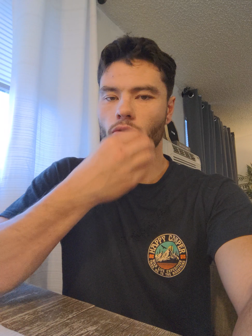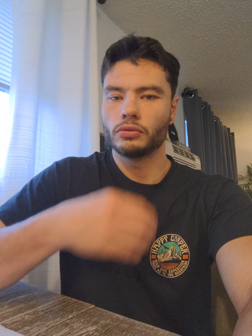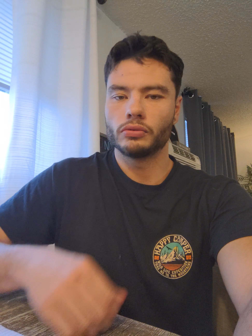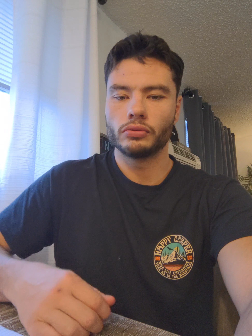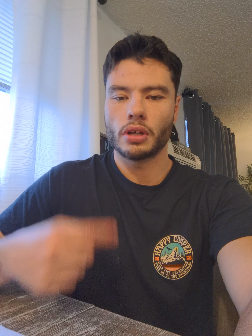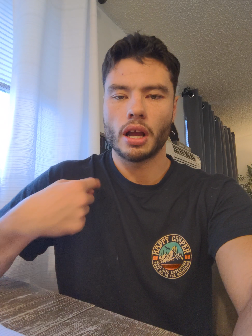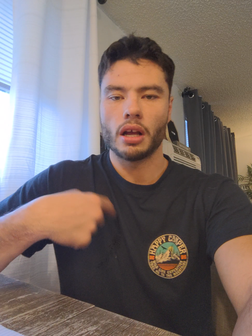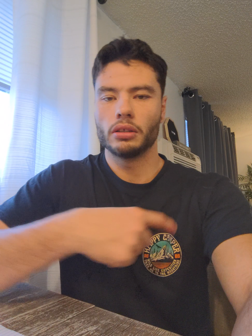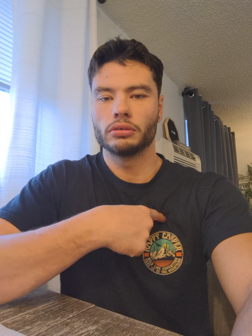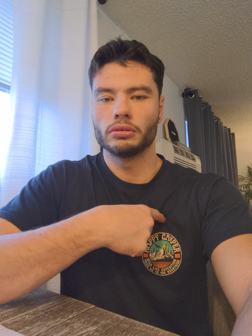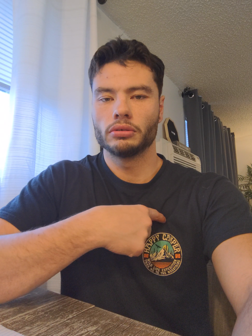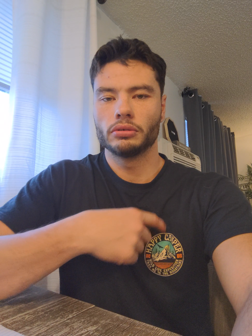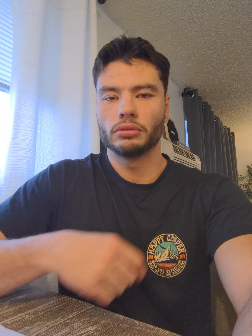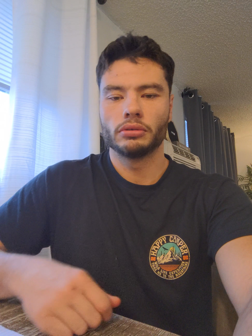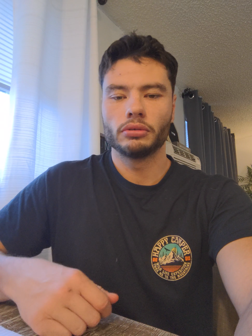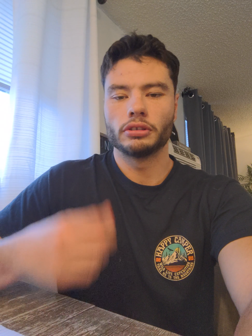we